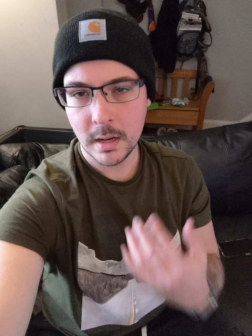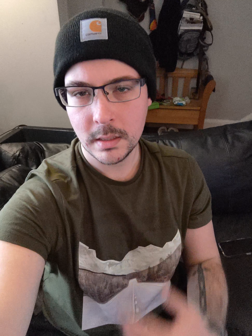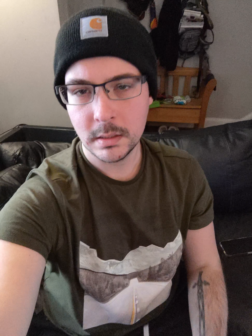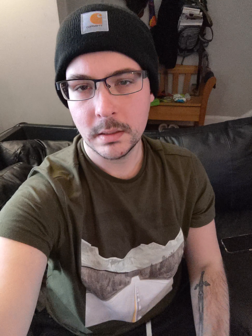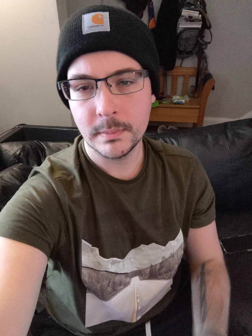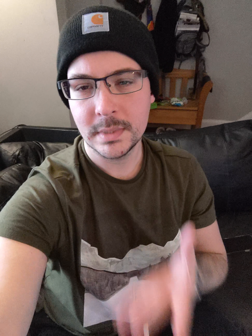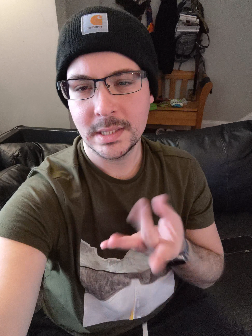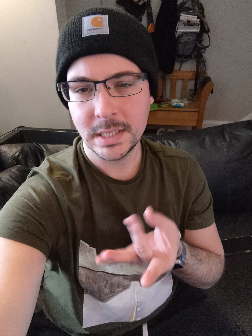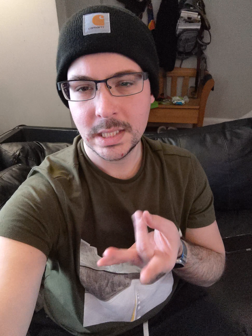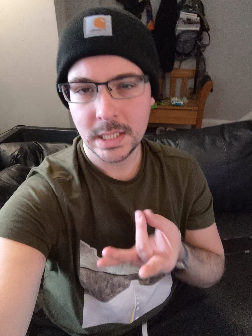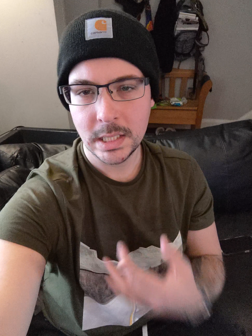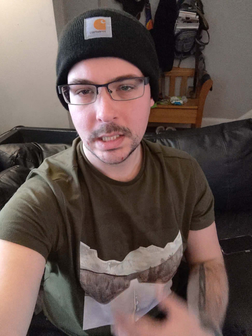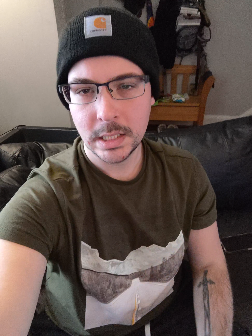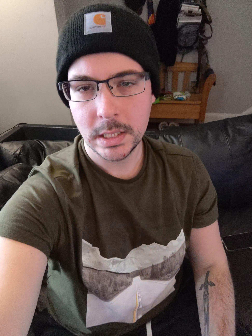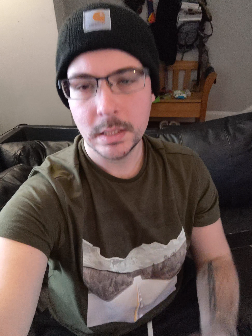sticky